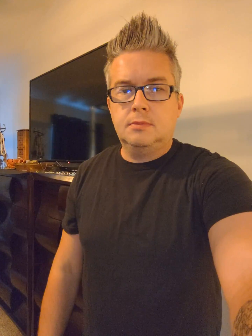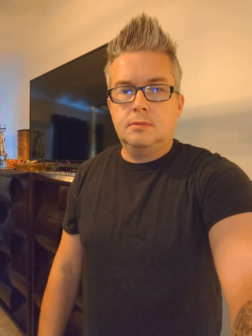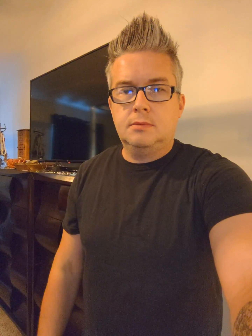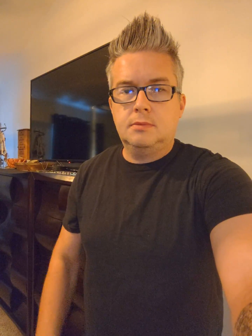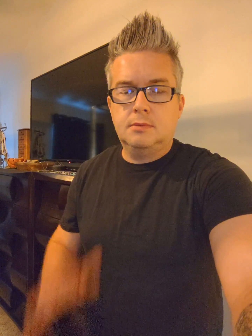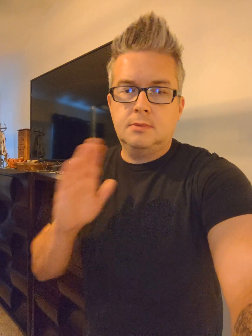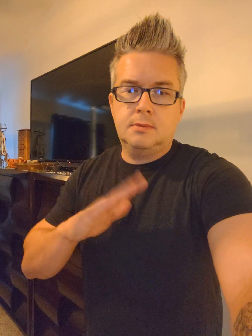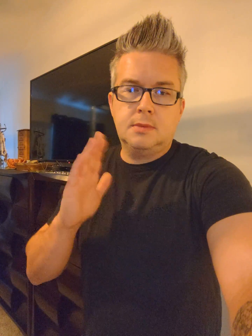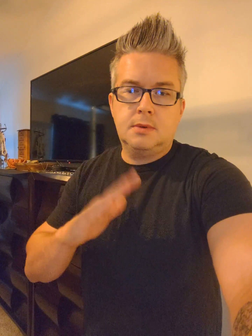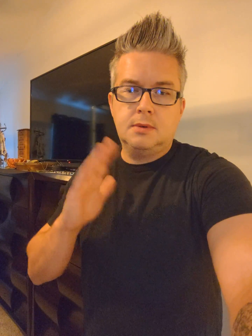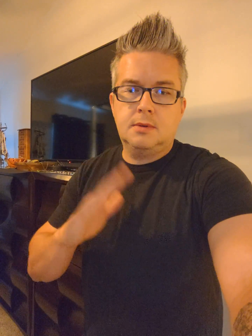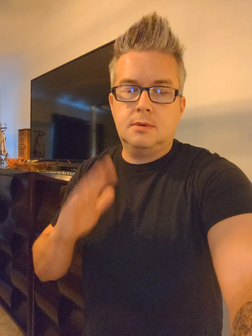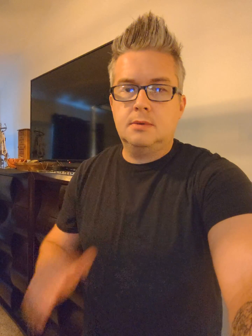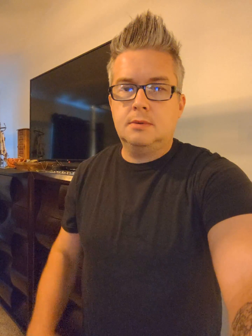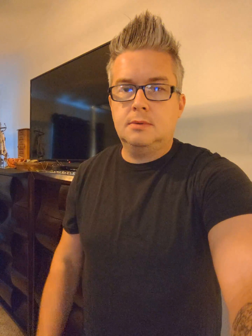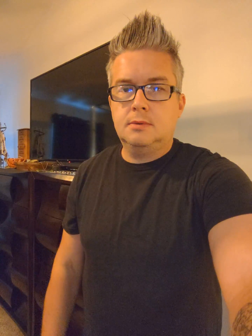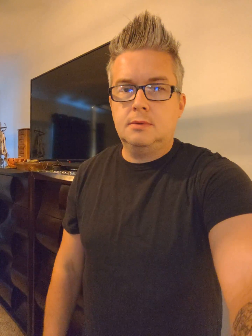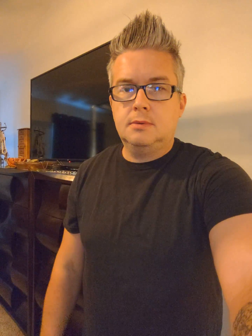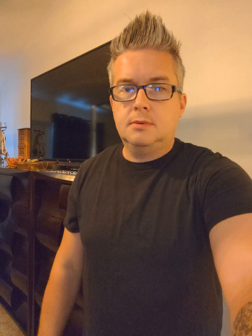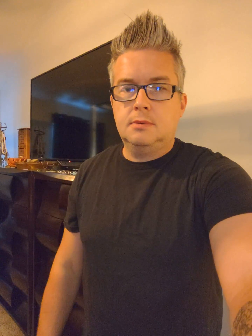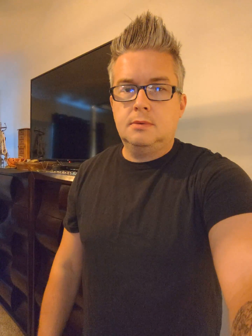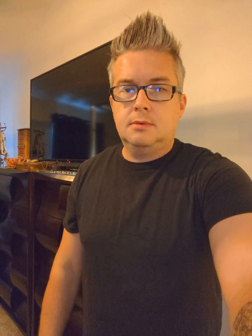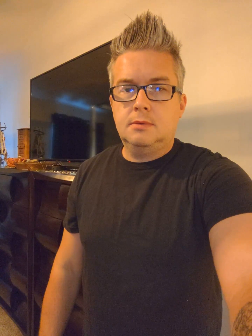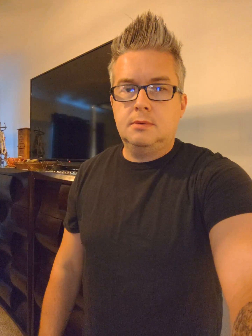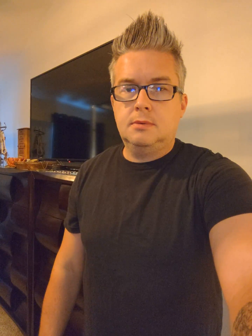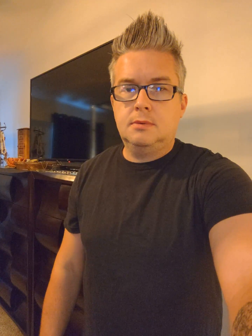clap